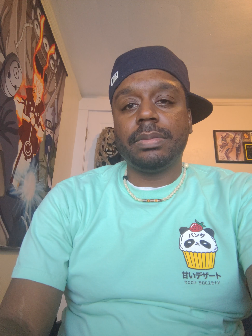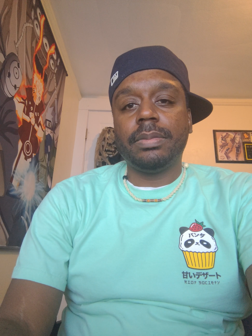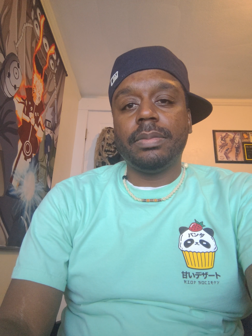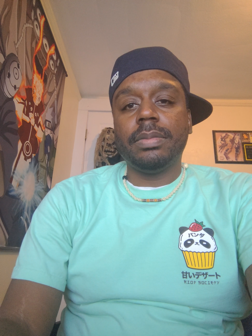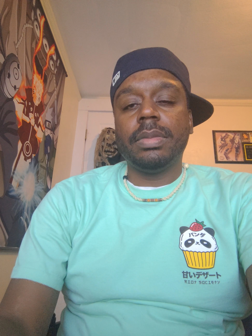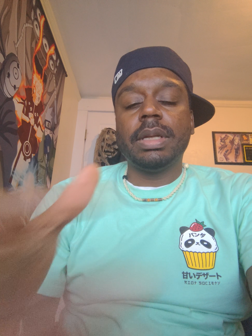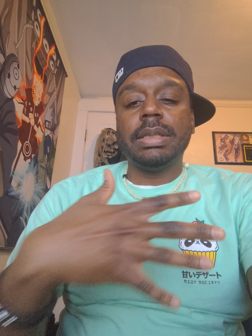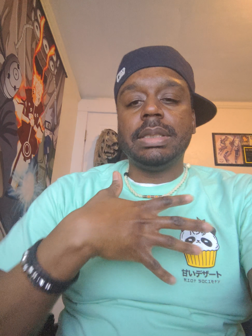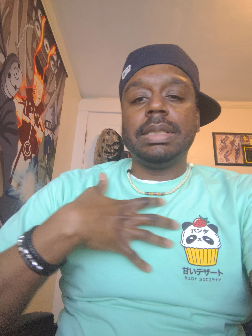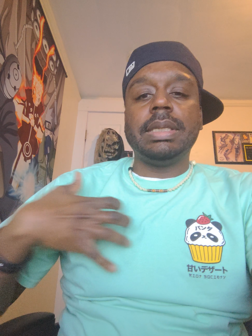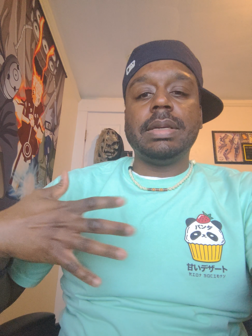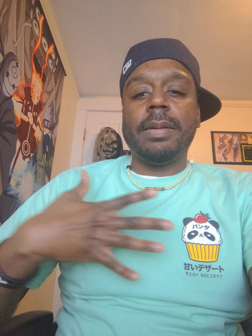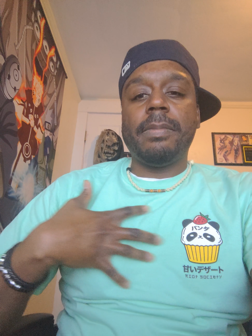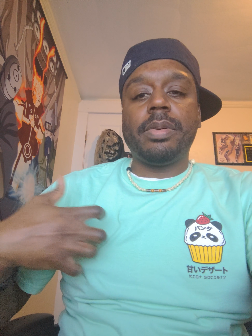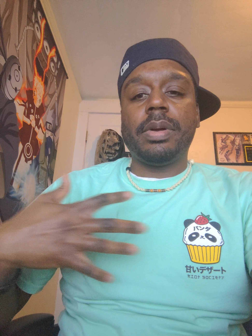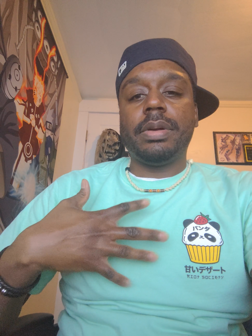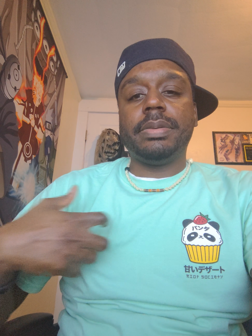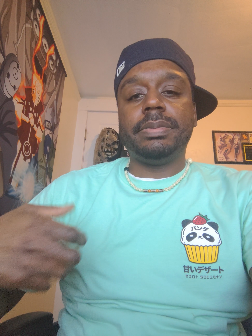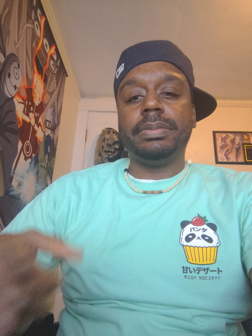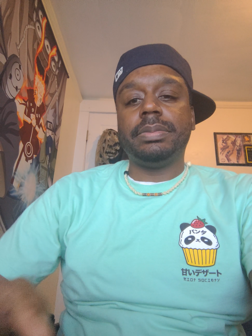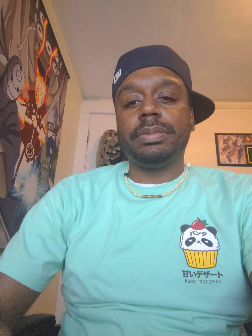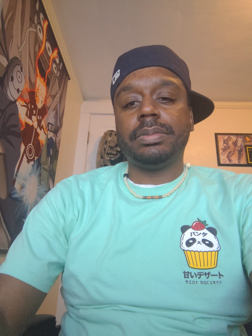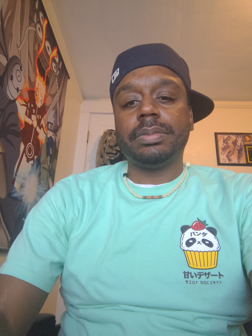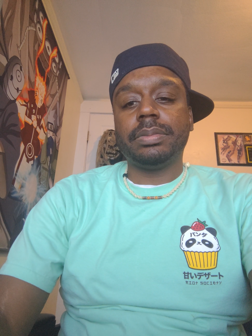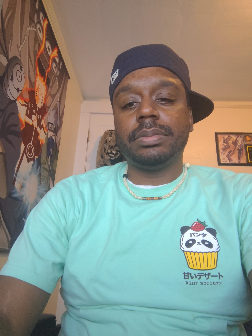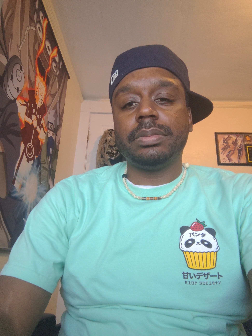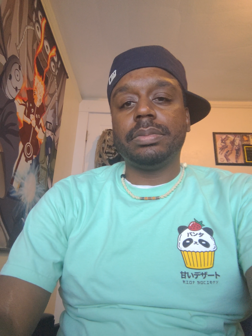zebra